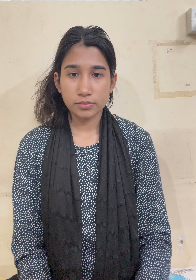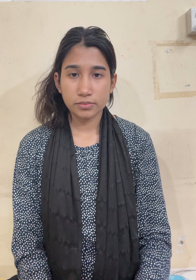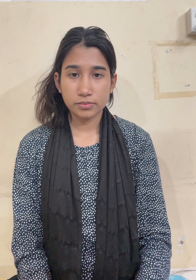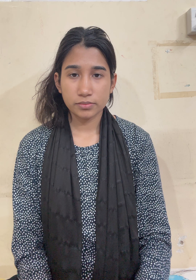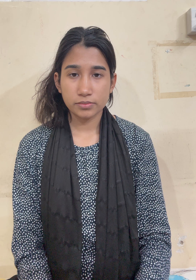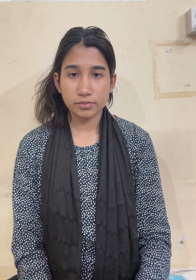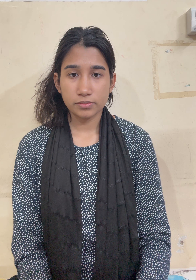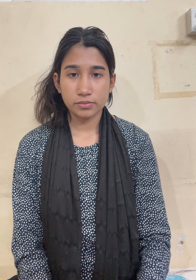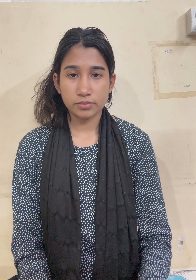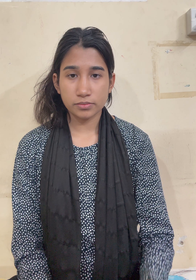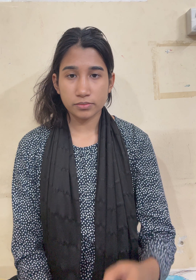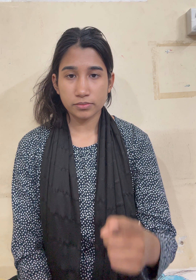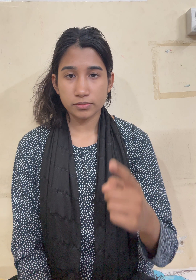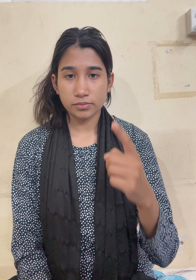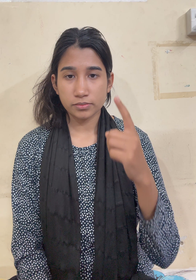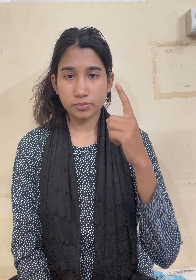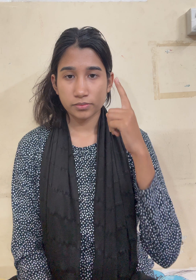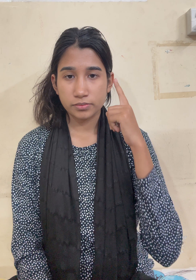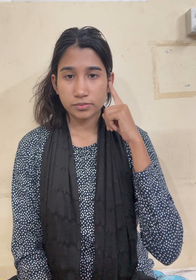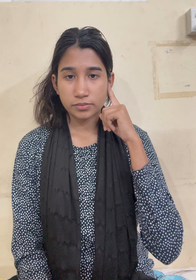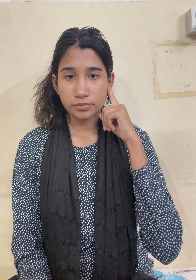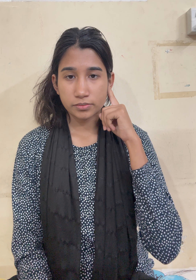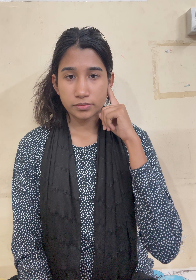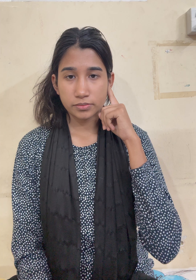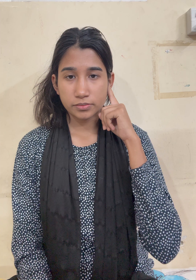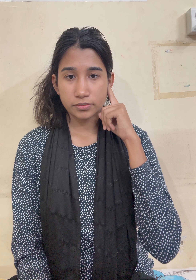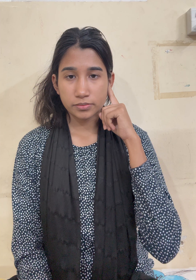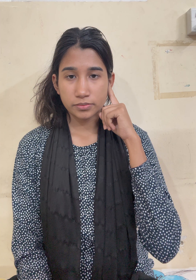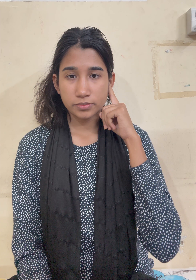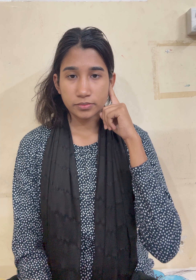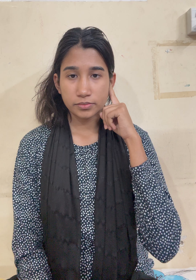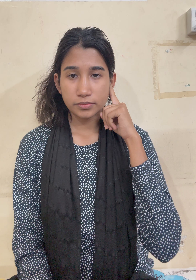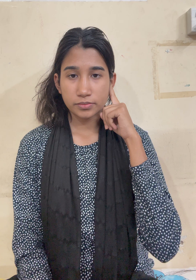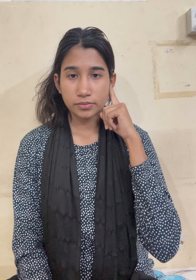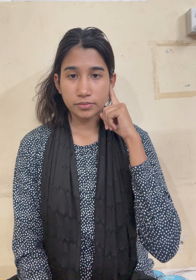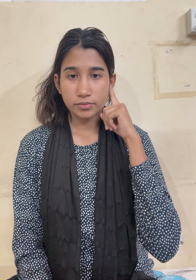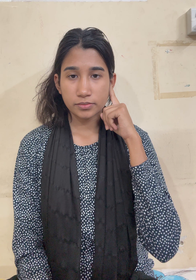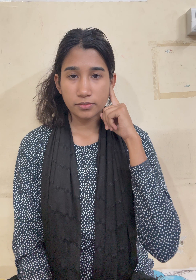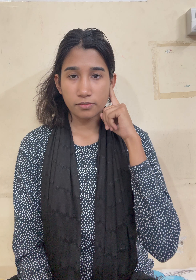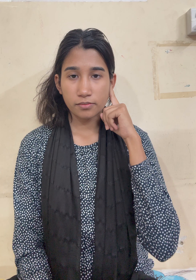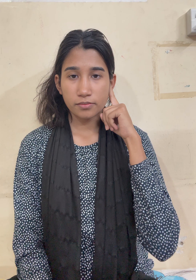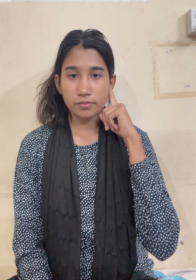শোনা